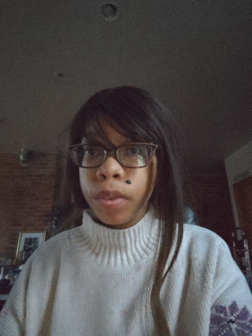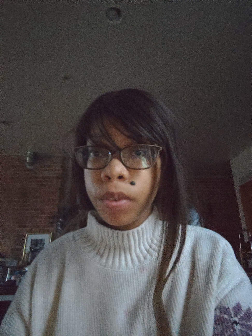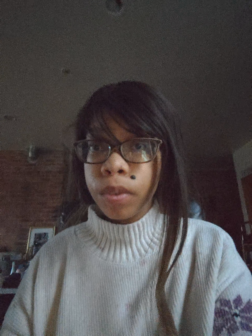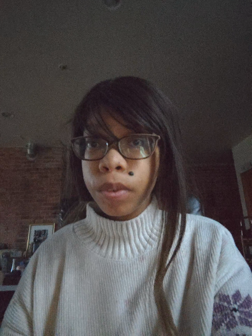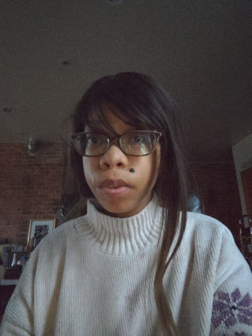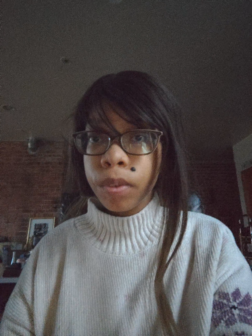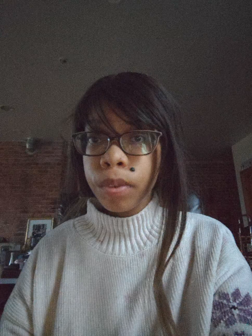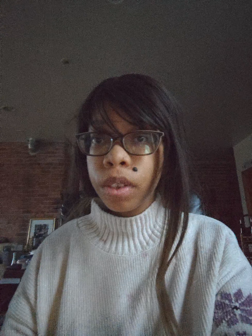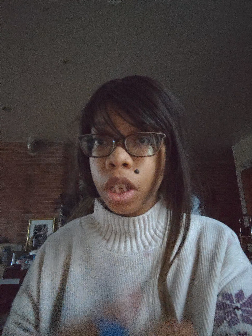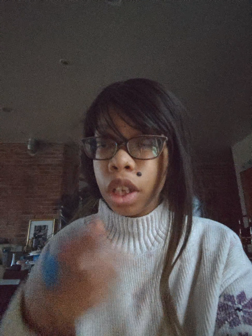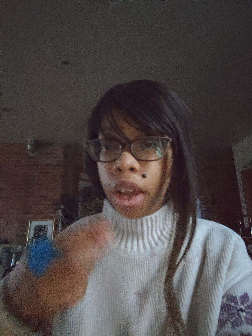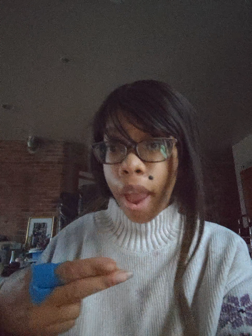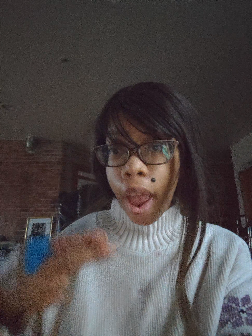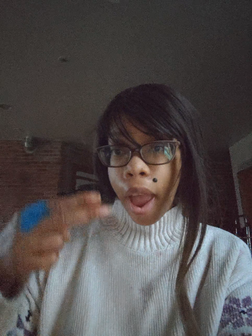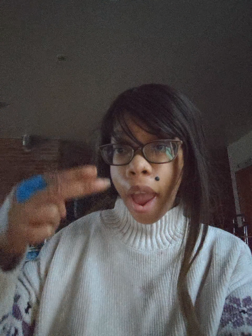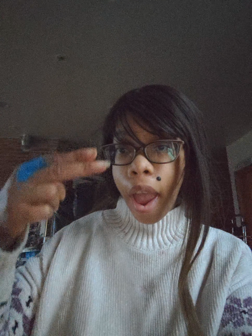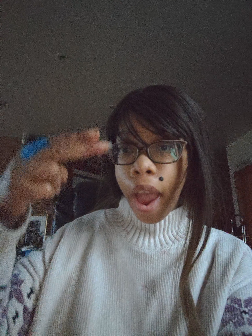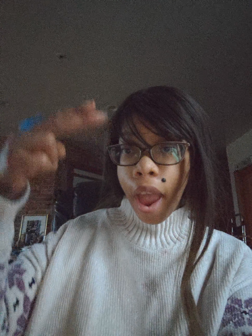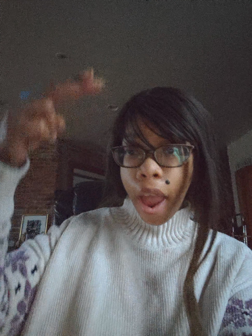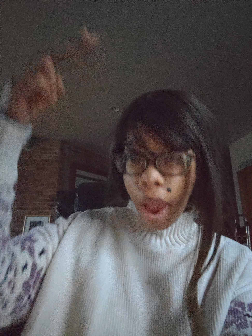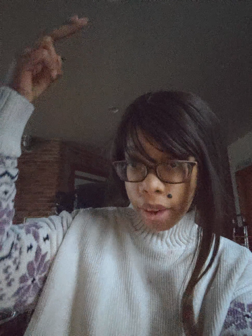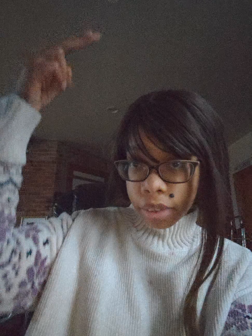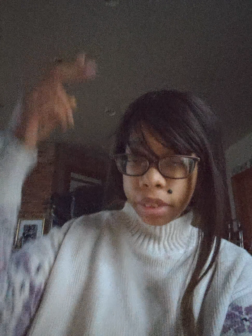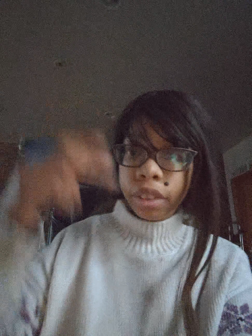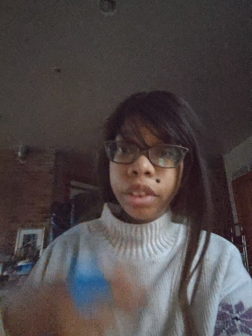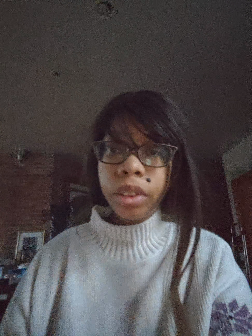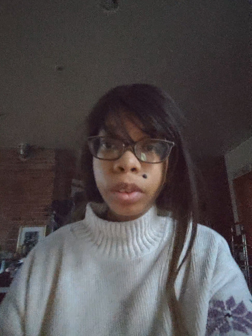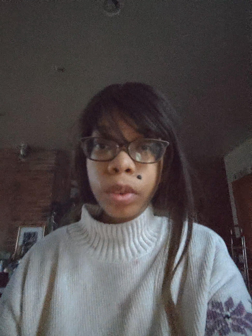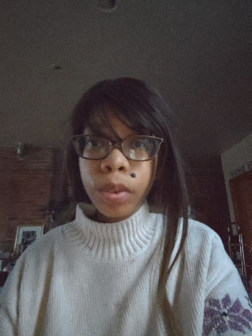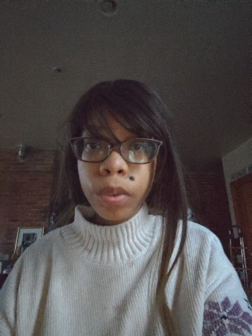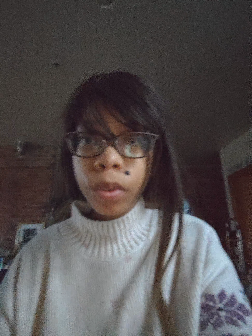high